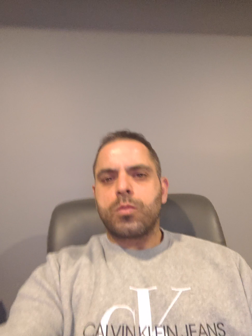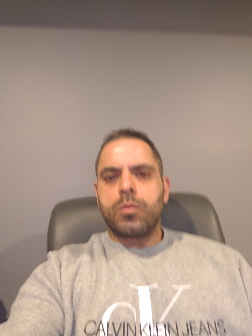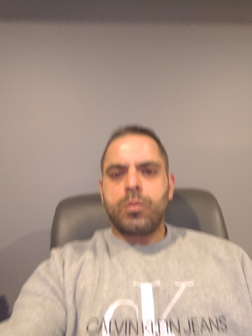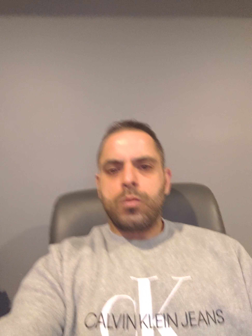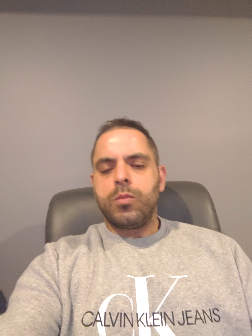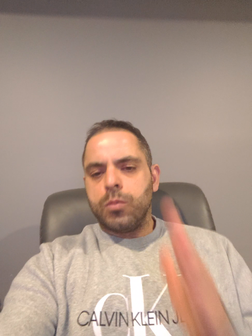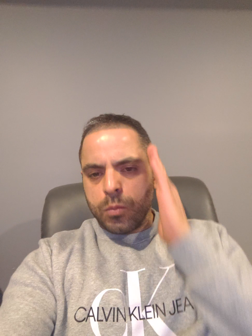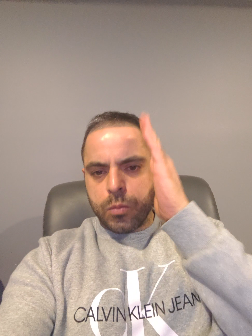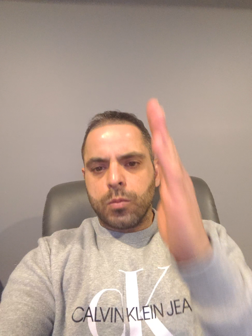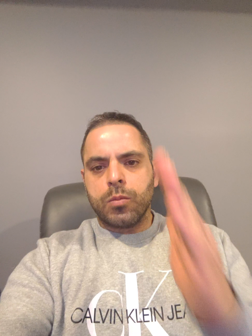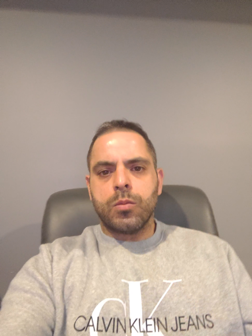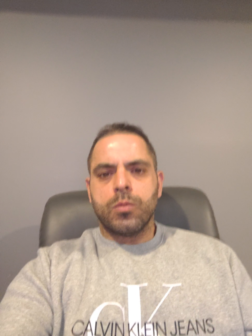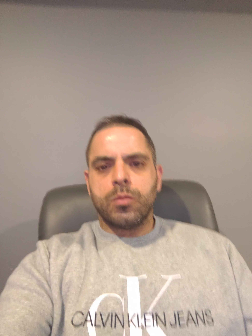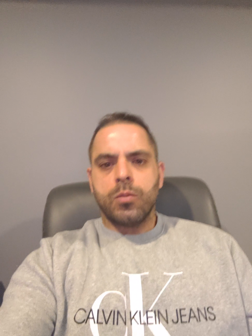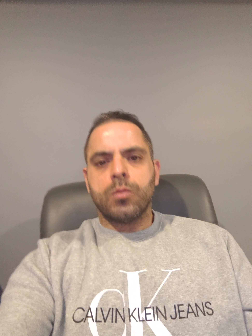will